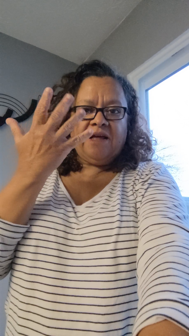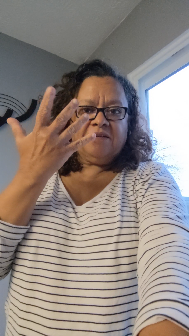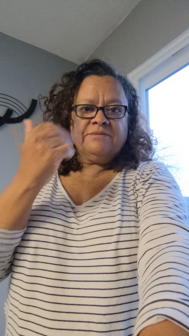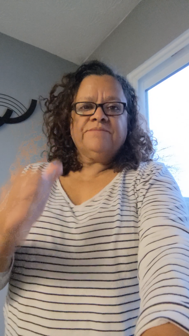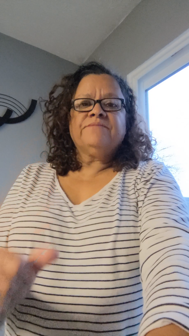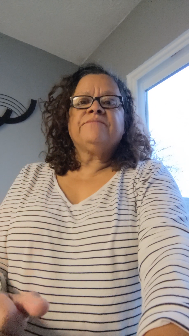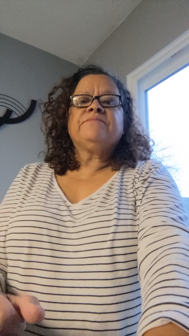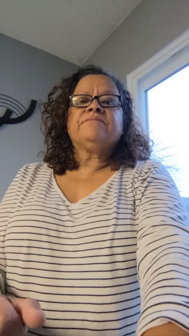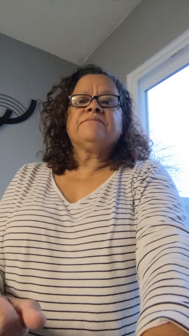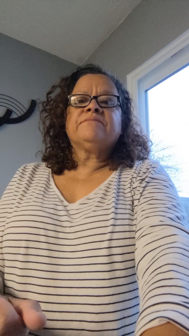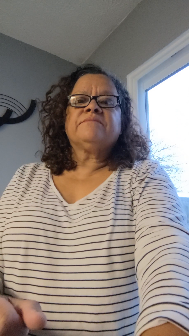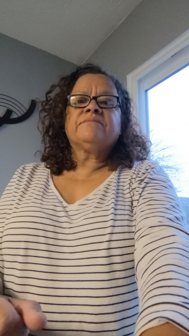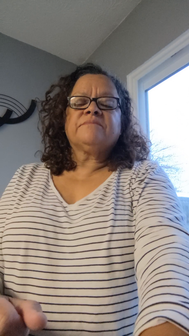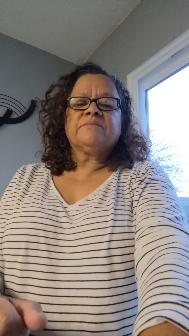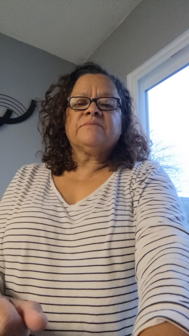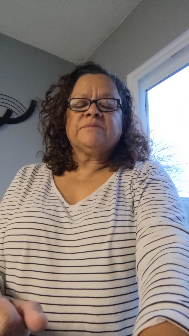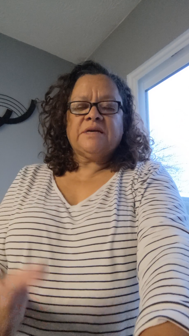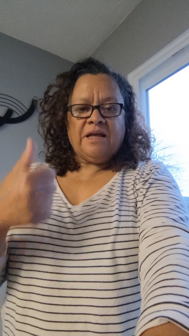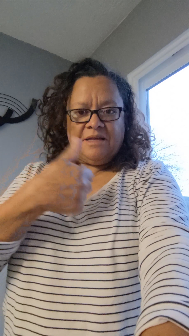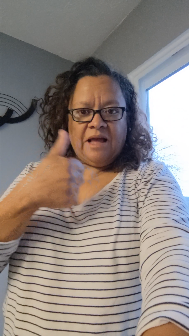game